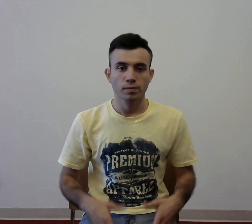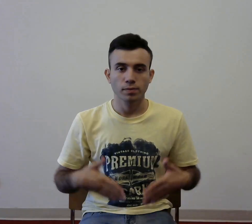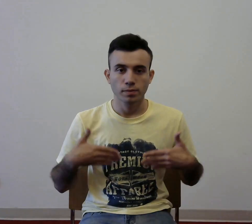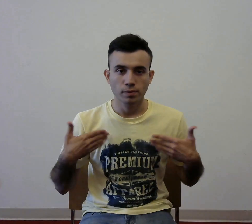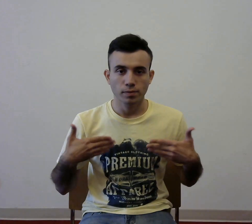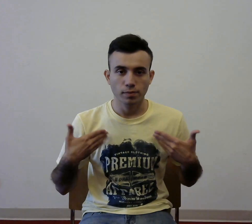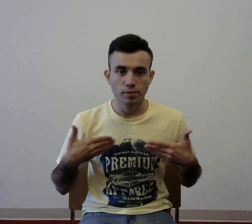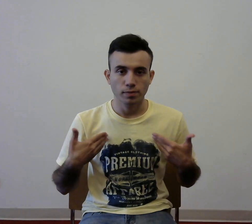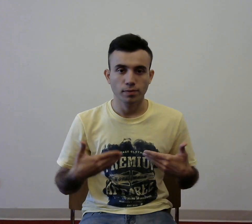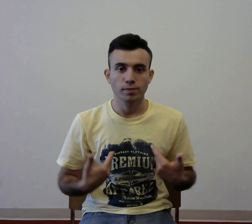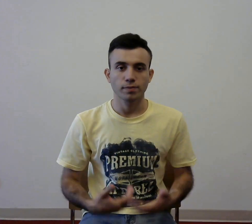salam